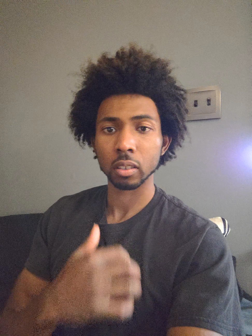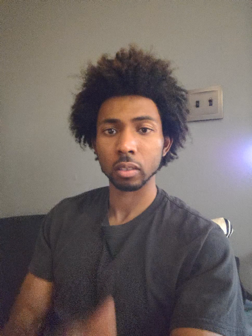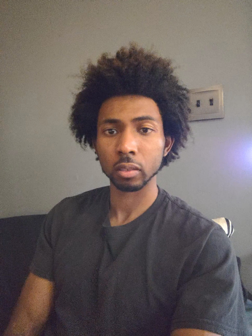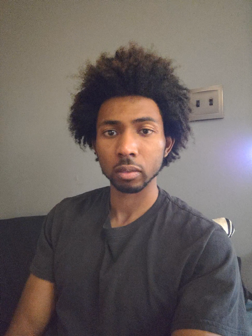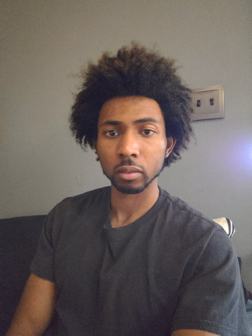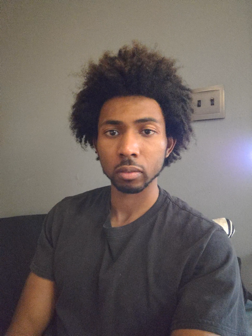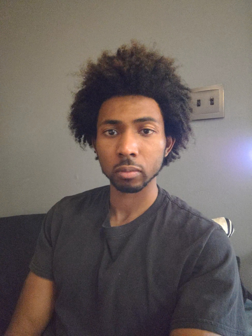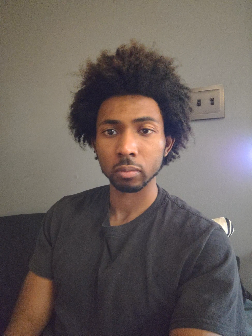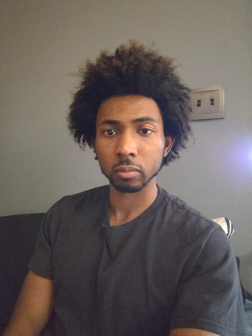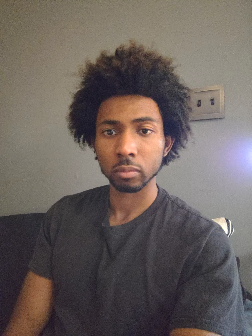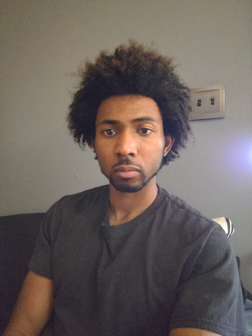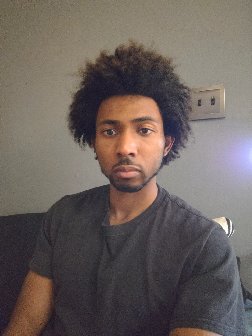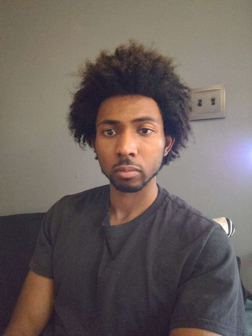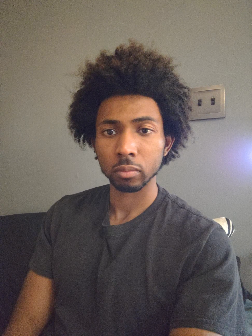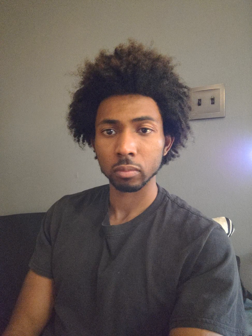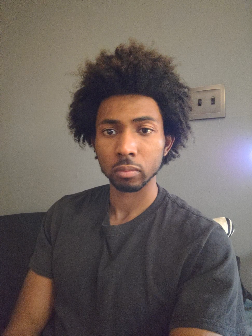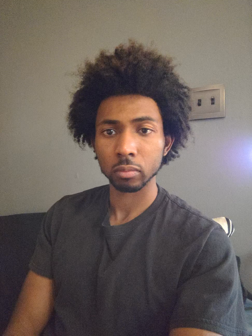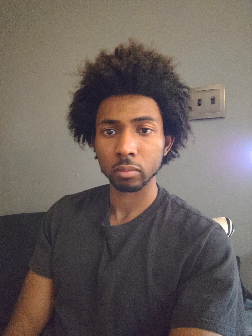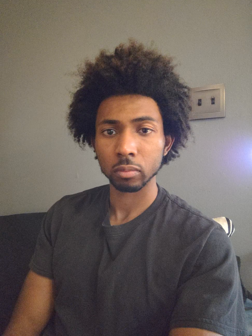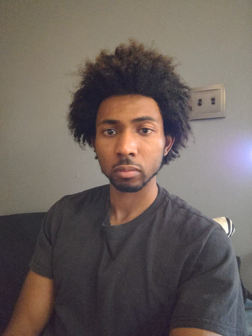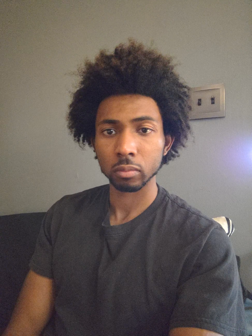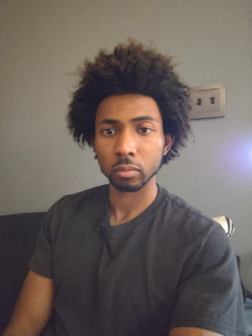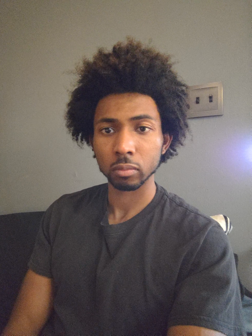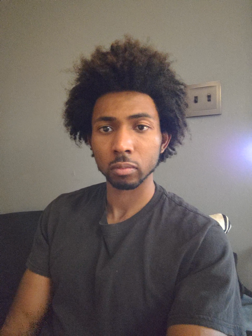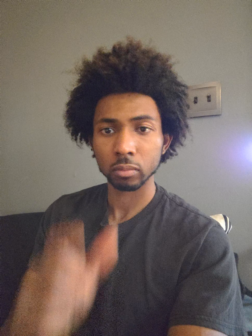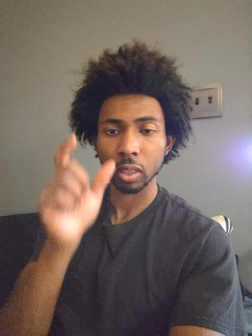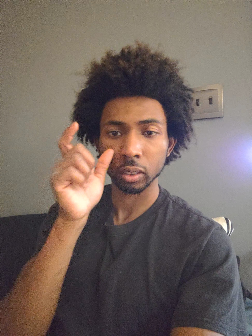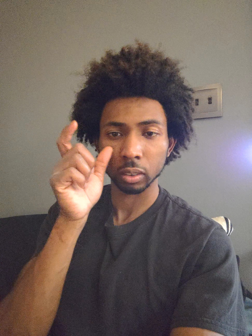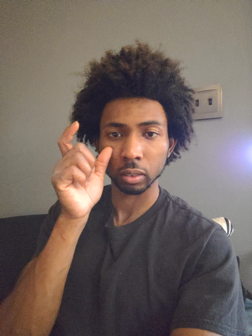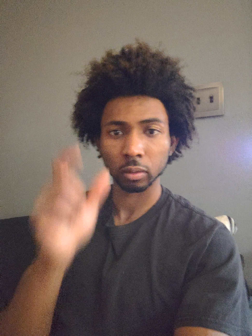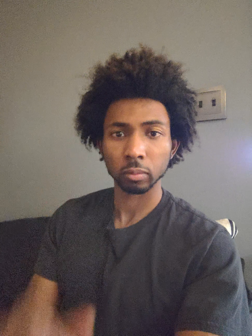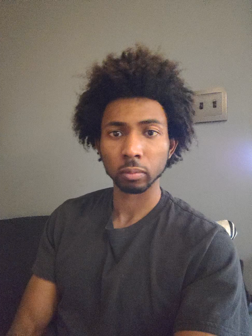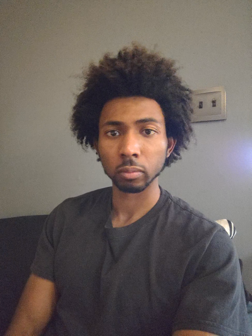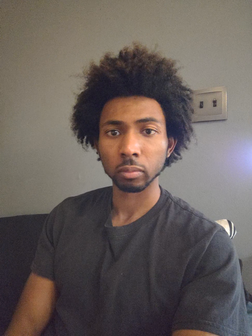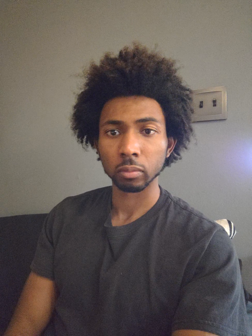glasses